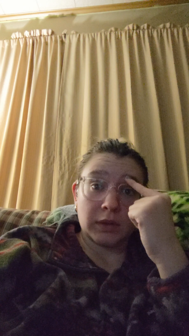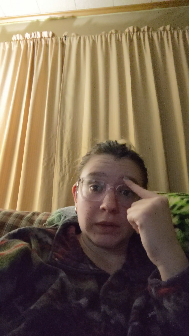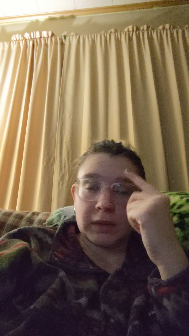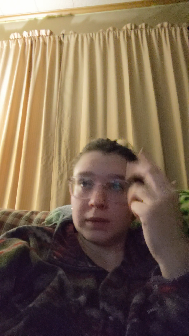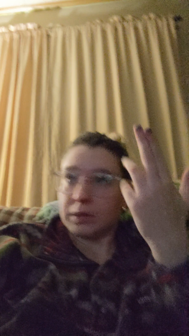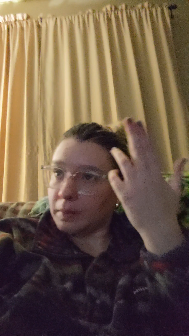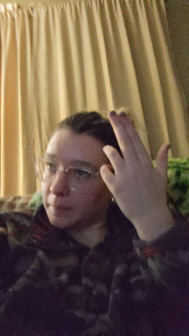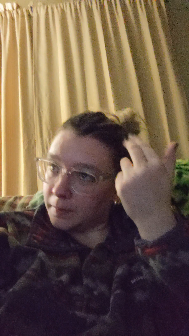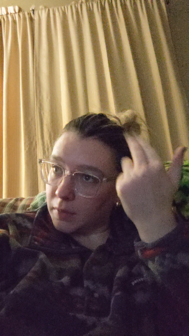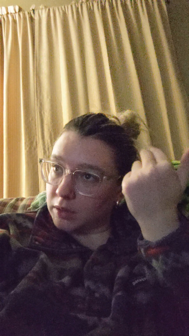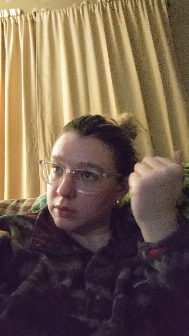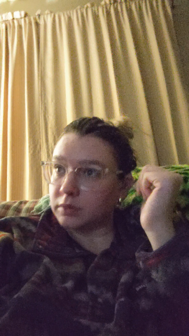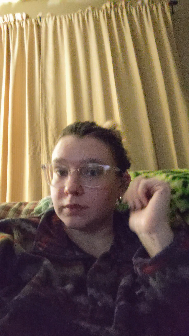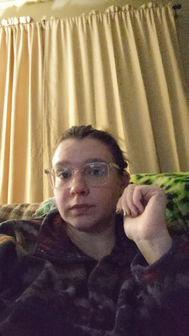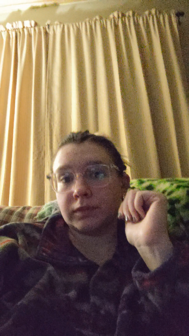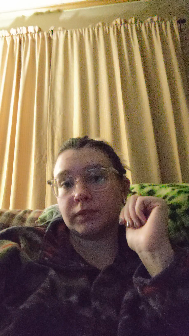bunny